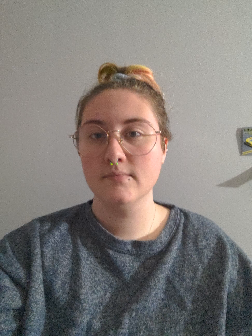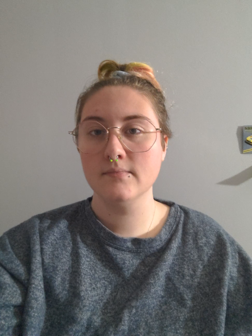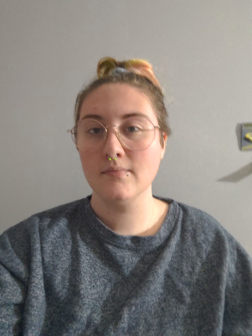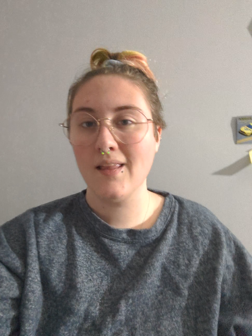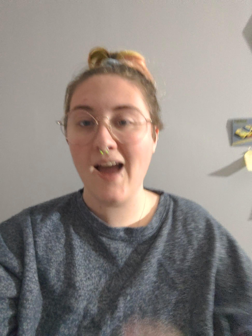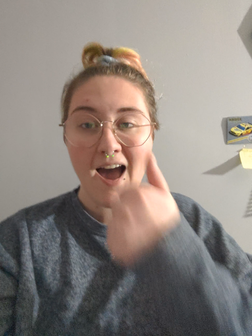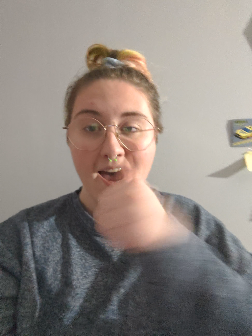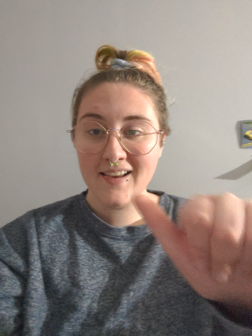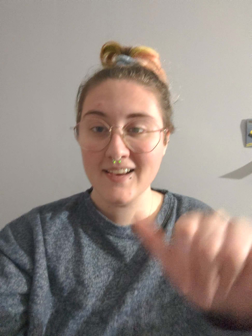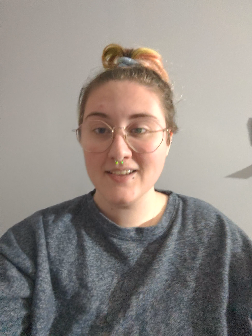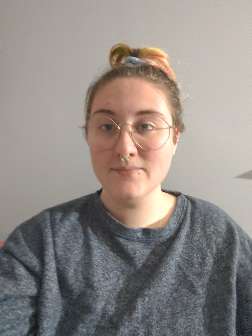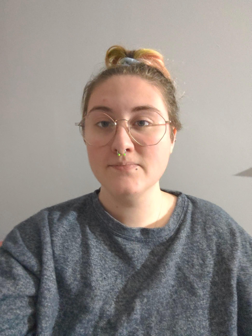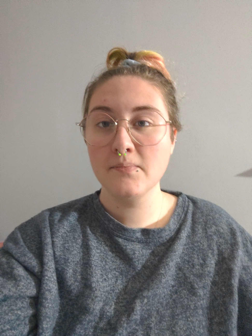any